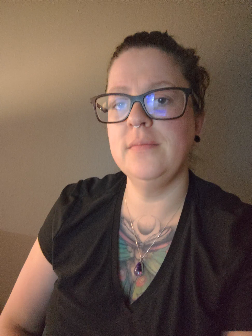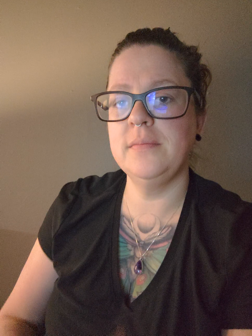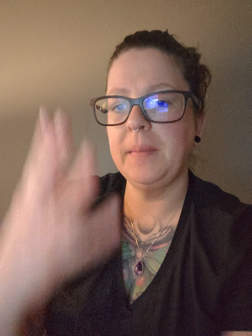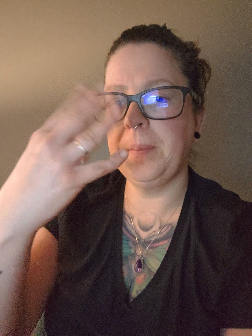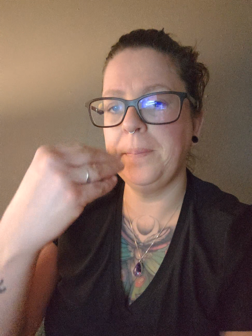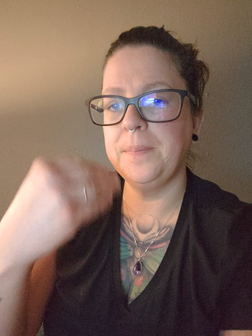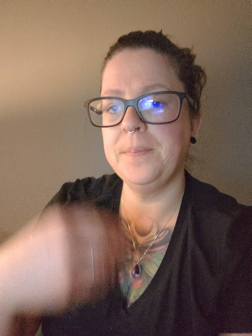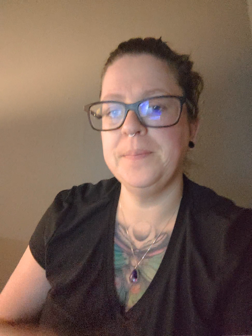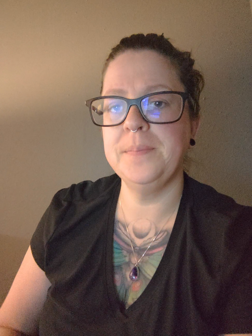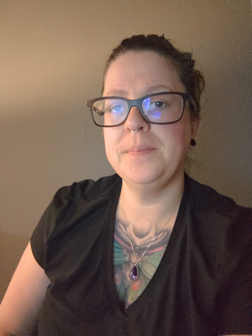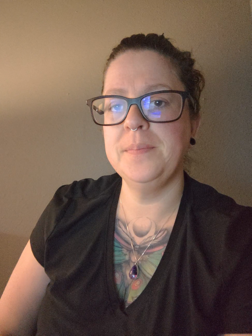nap